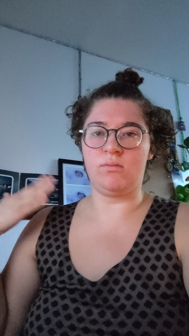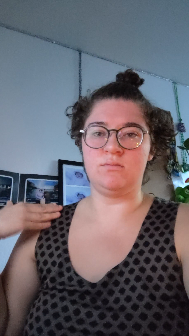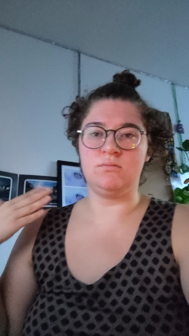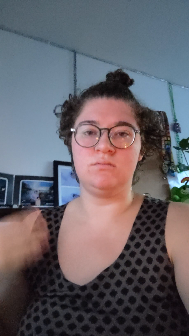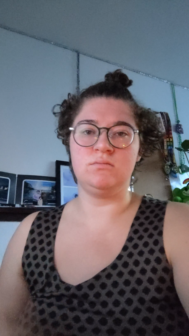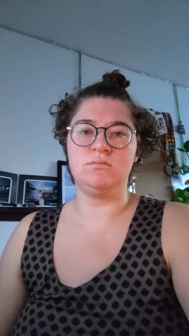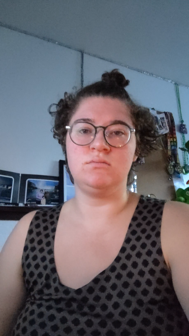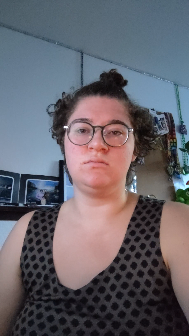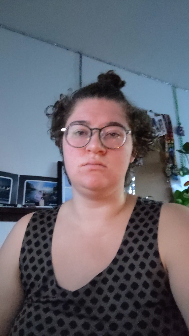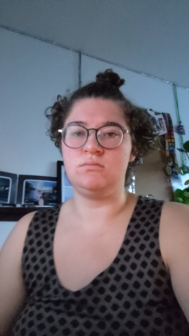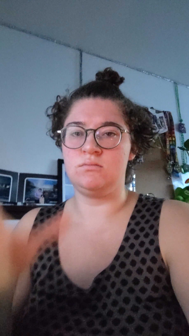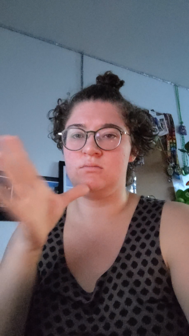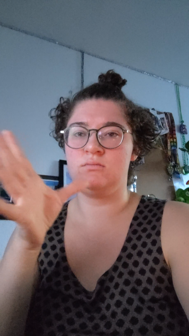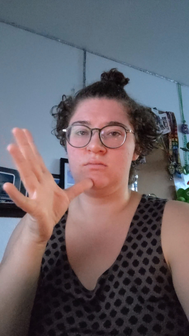mommy